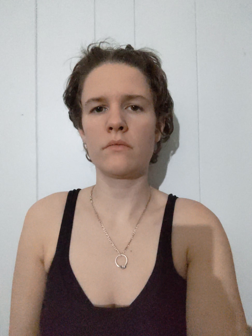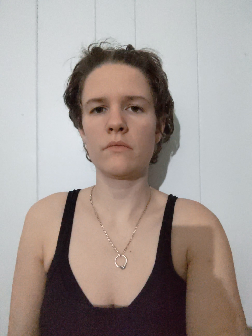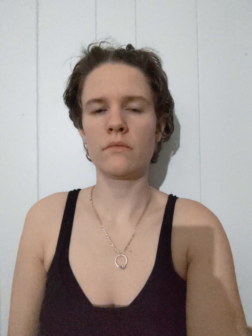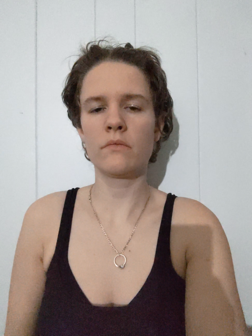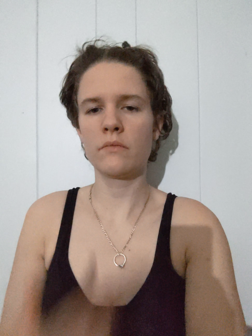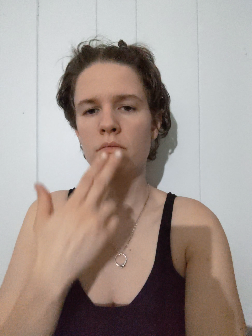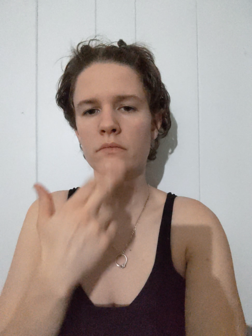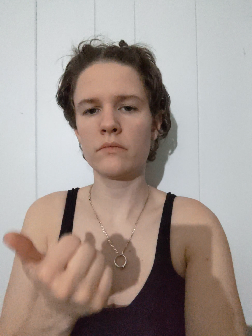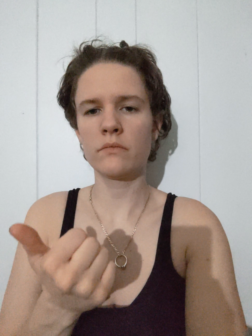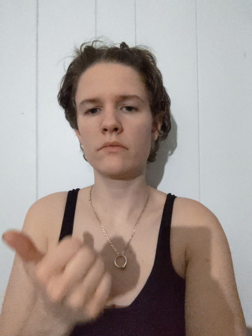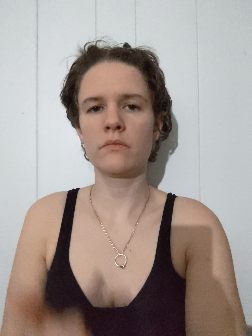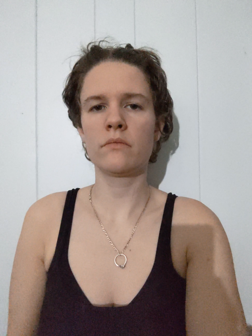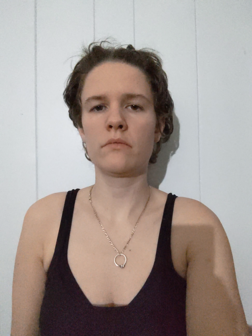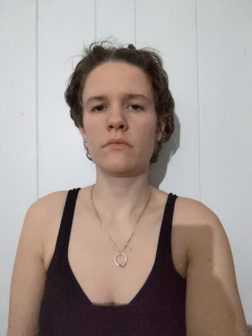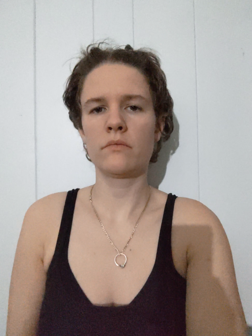cute